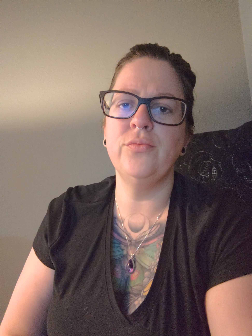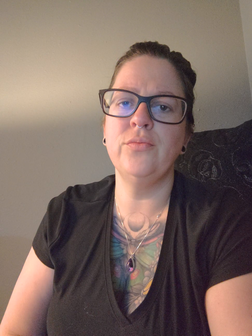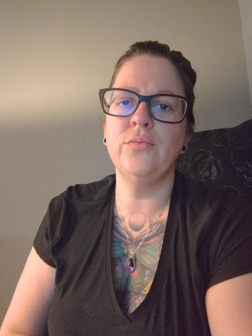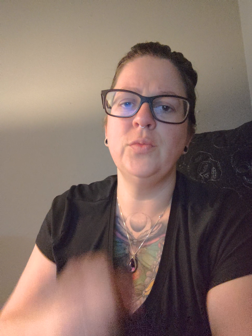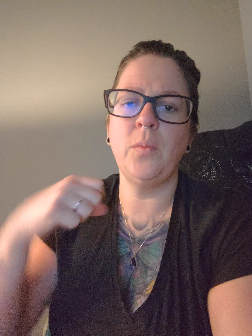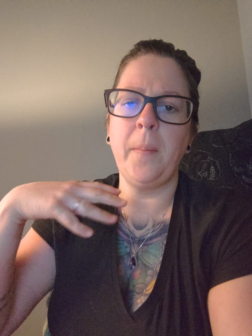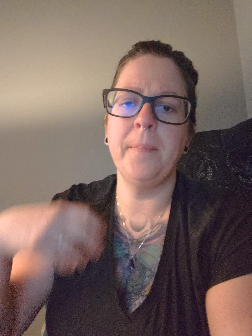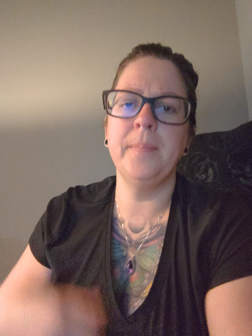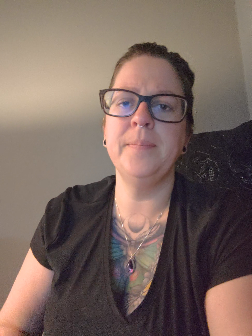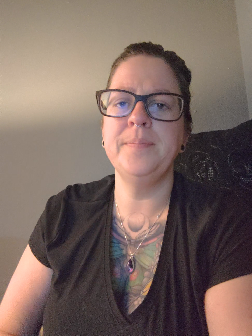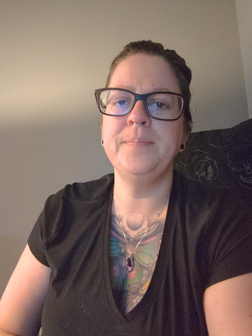drop